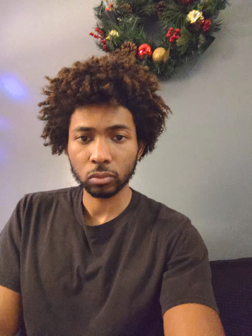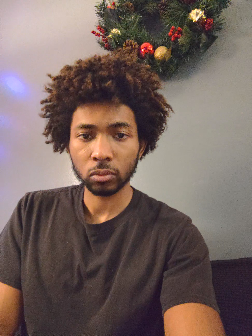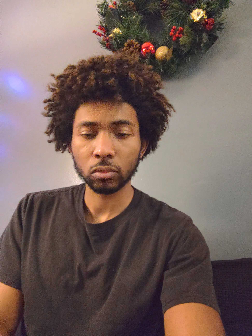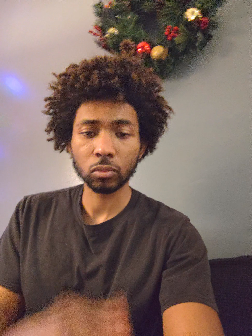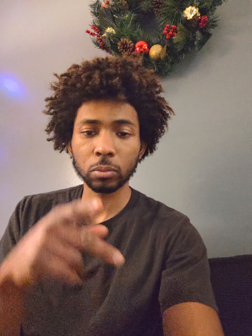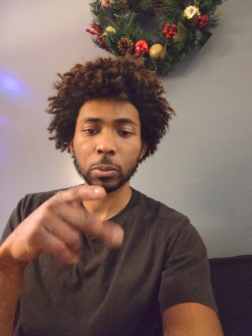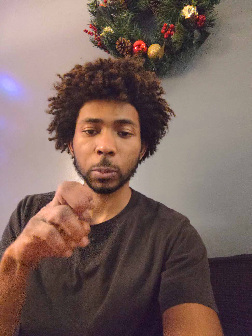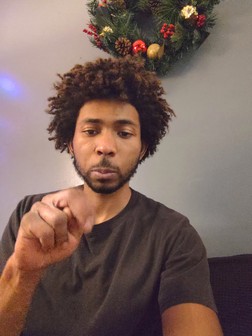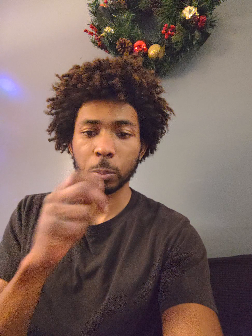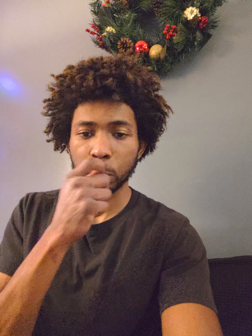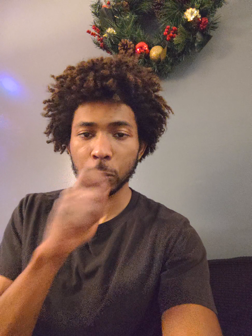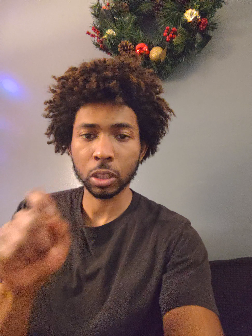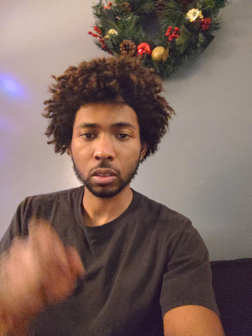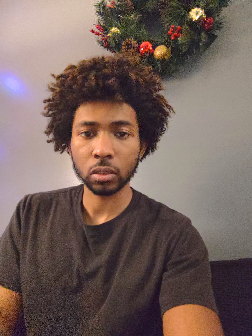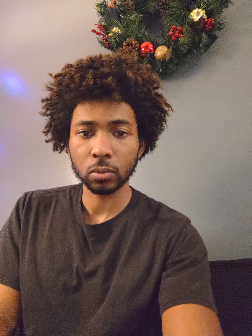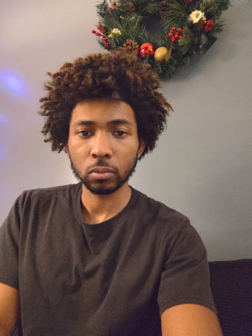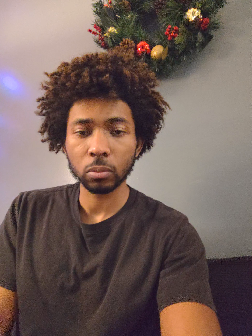pen